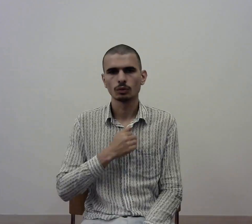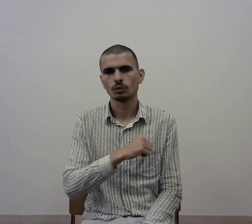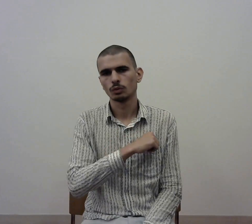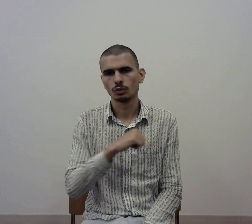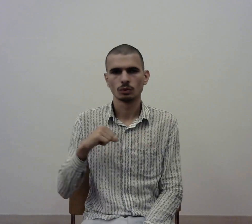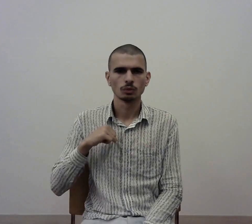özümü